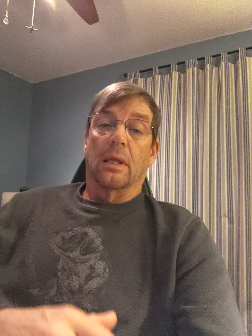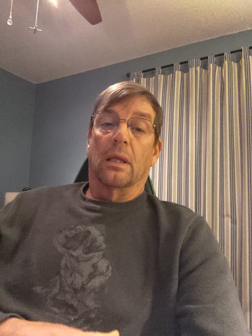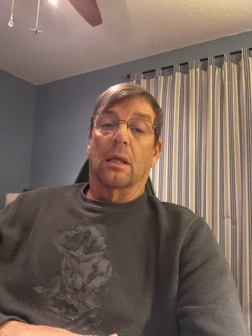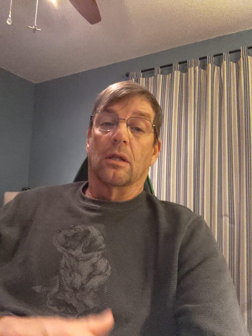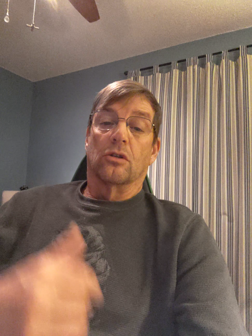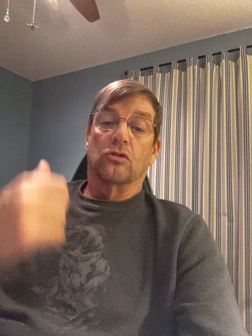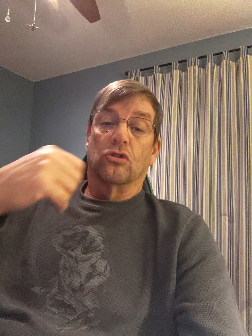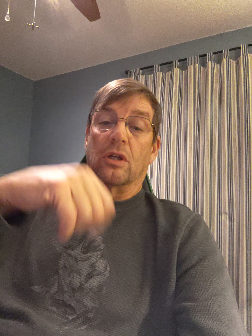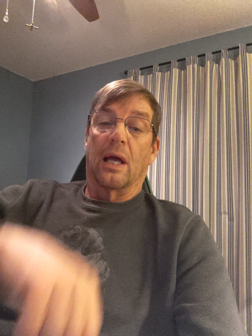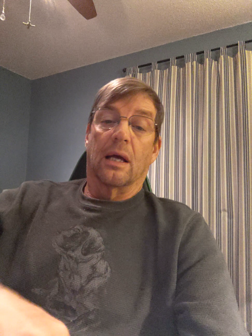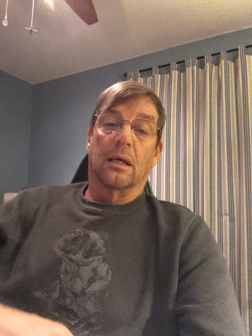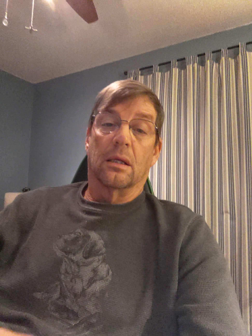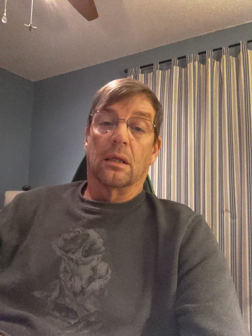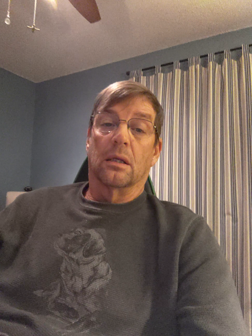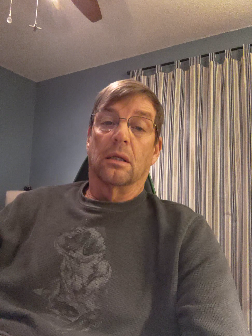jacket